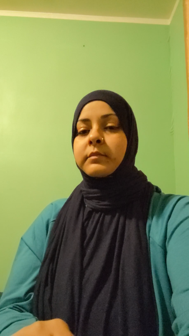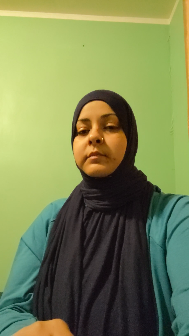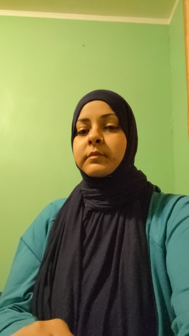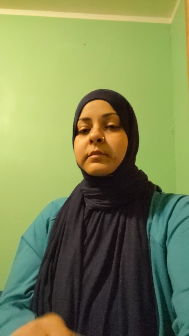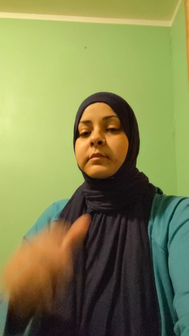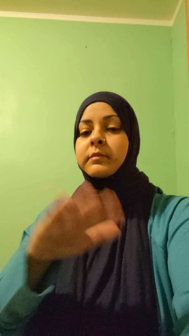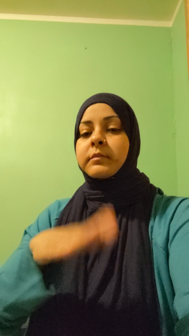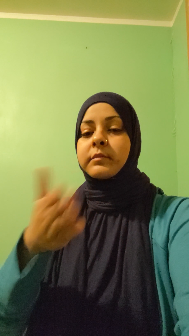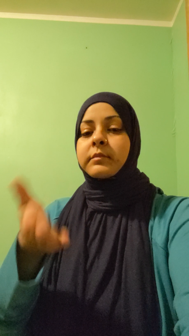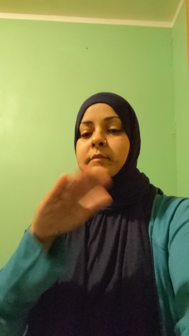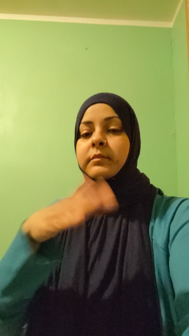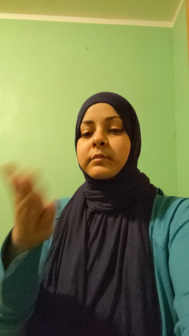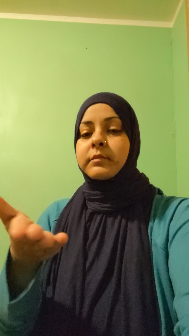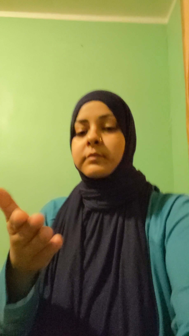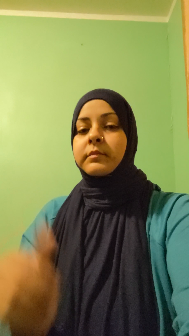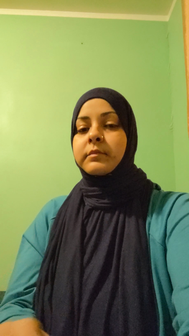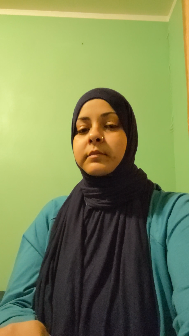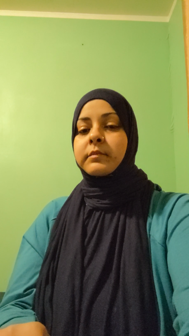kitchen